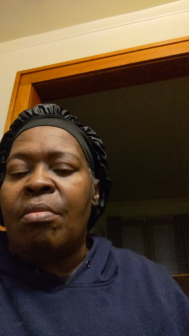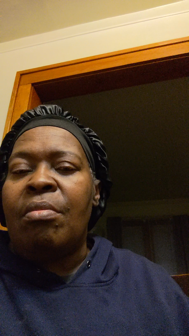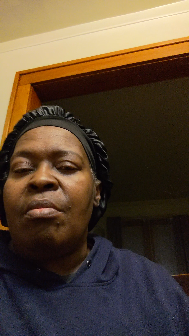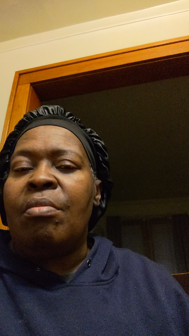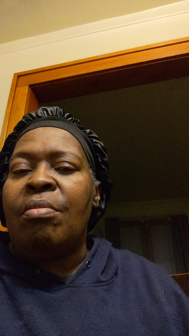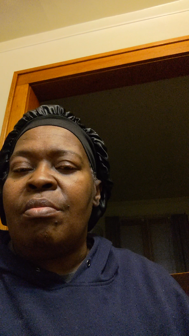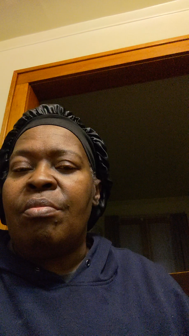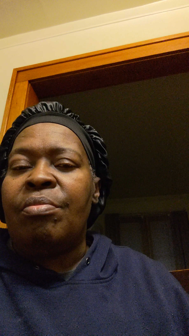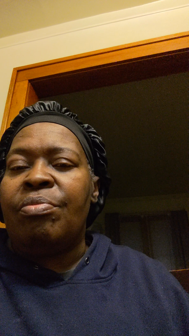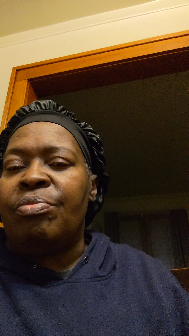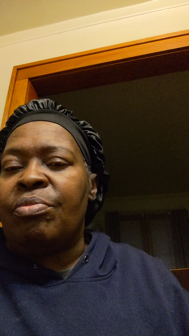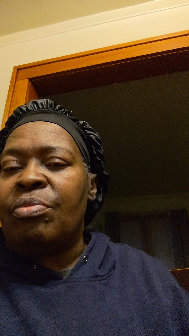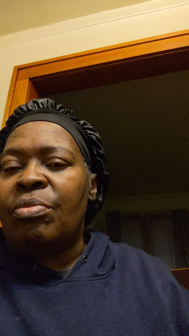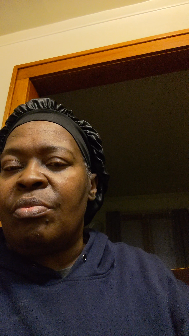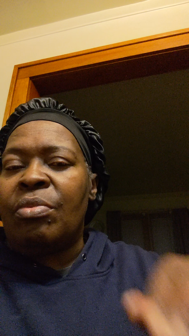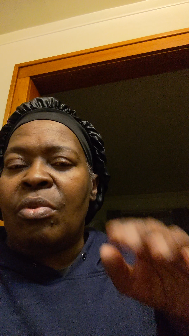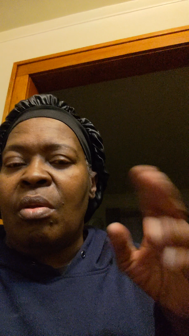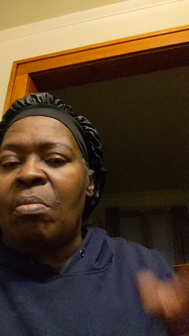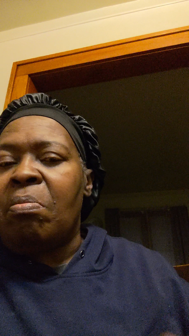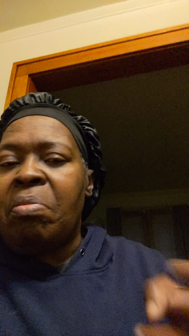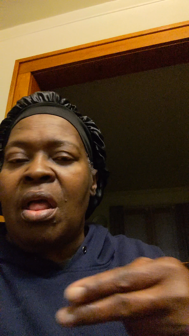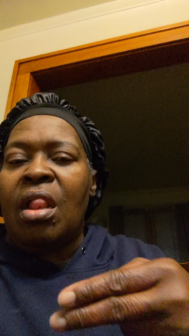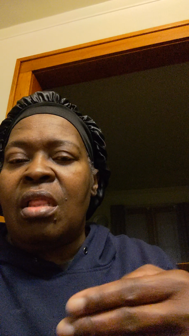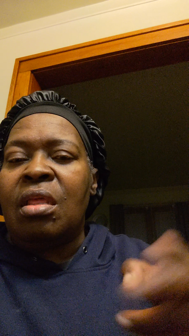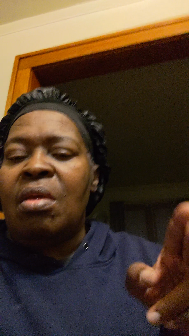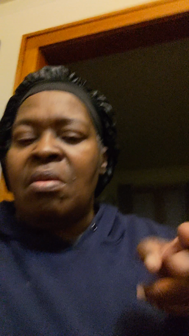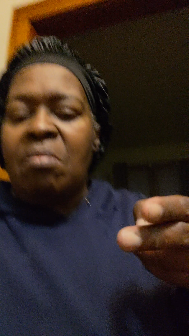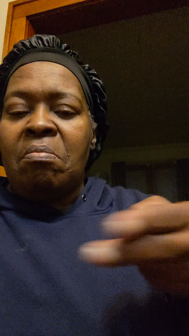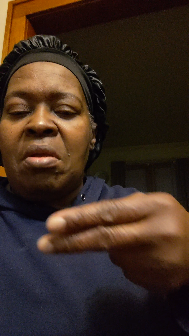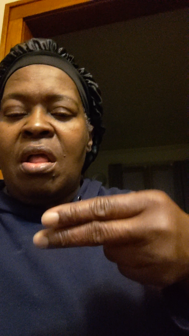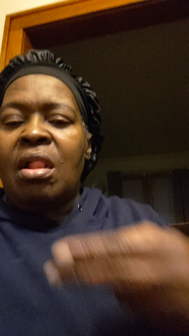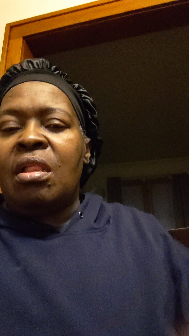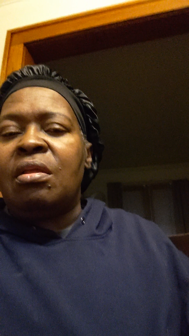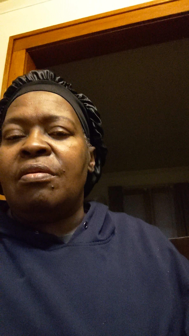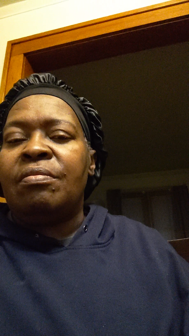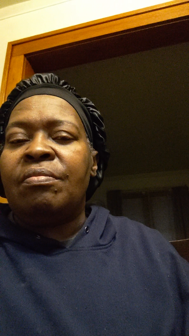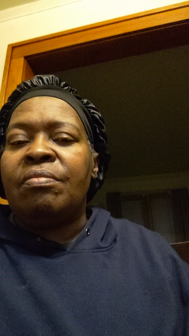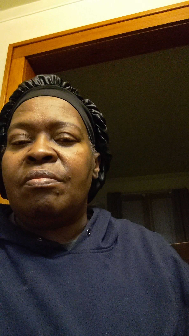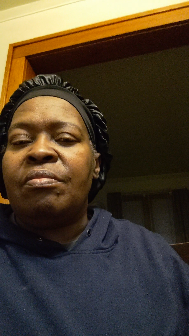belt